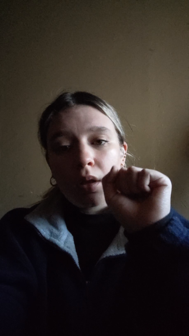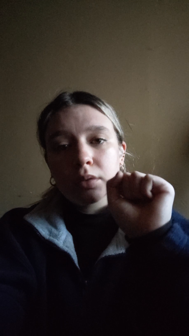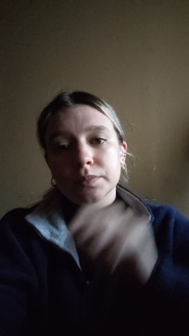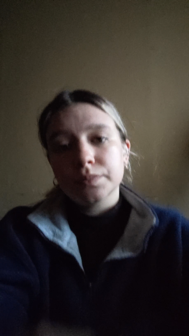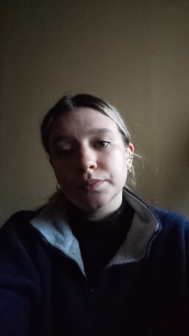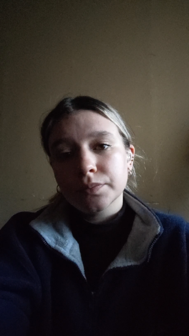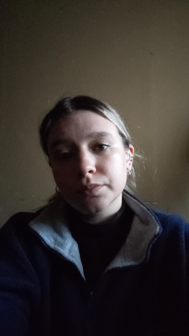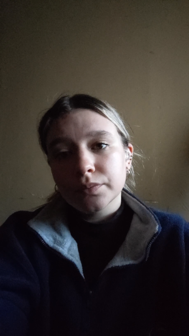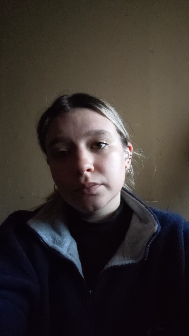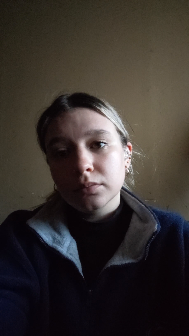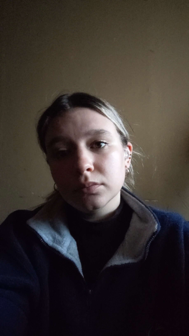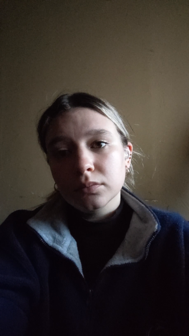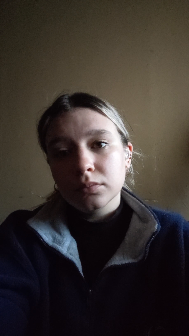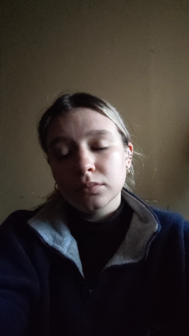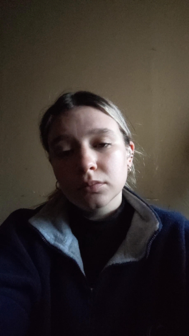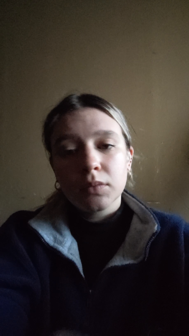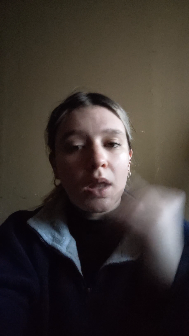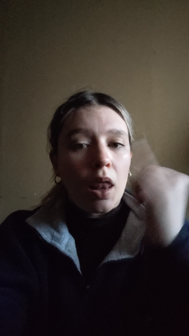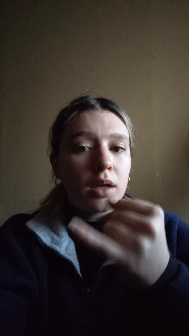last